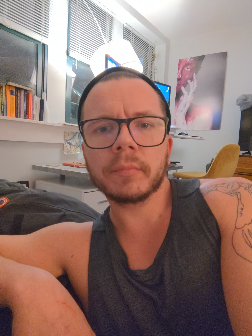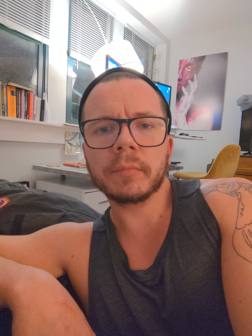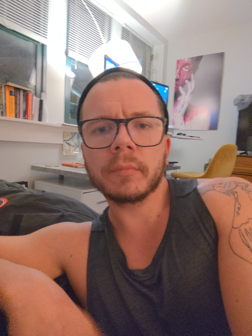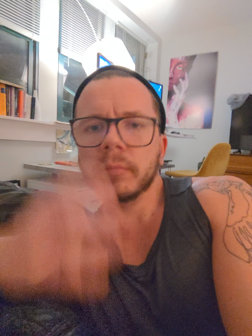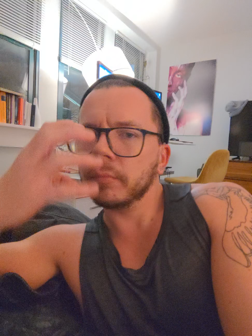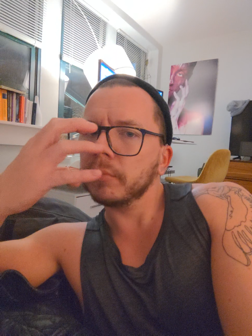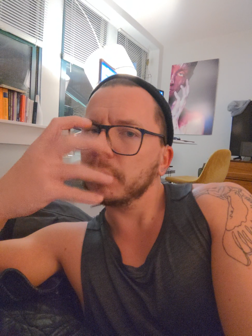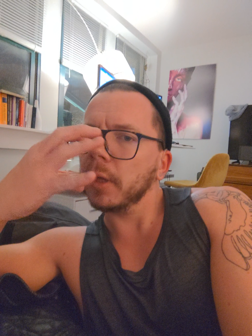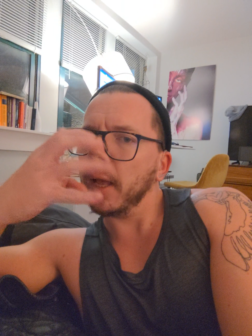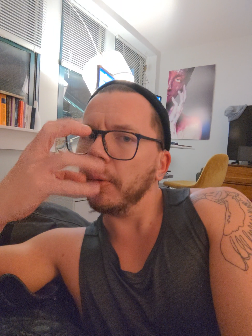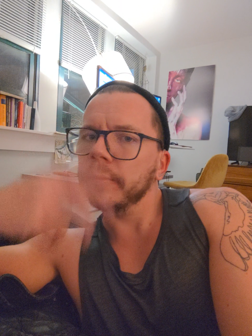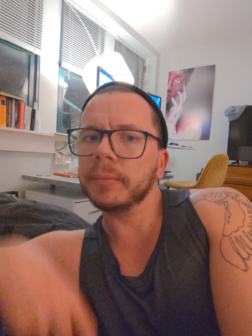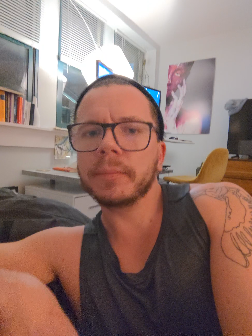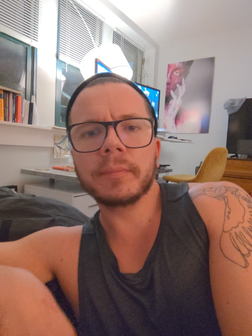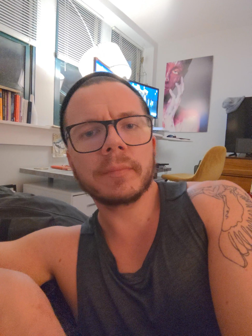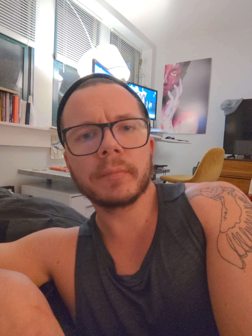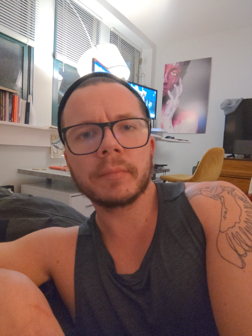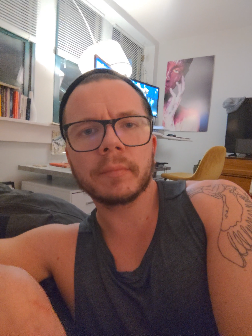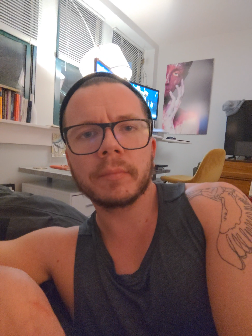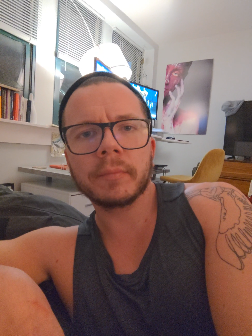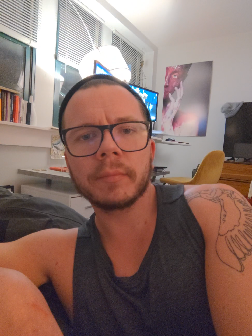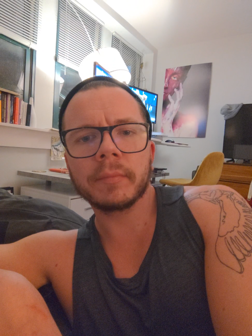clown